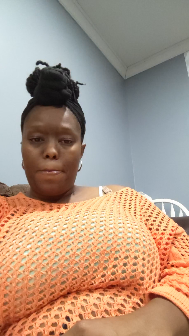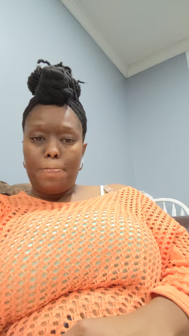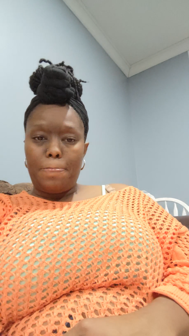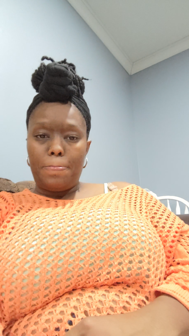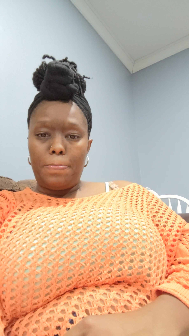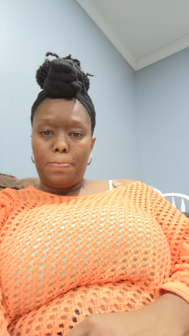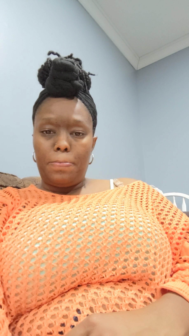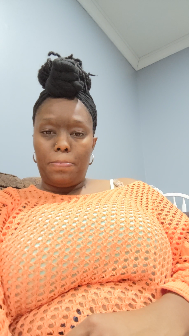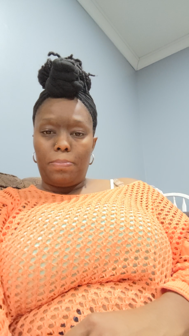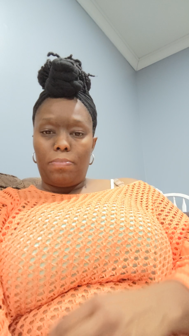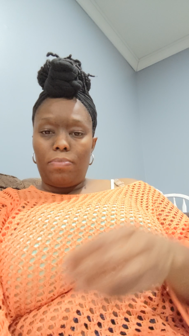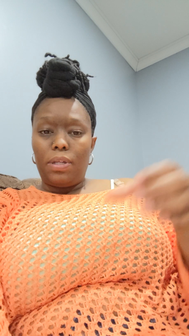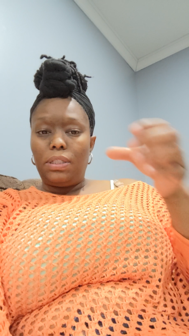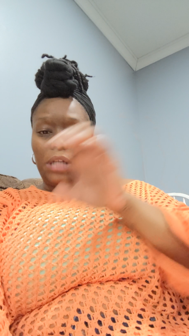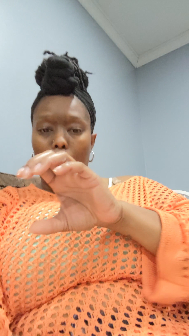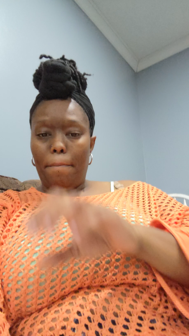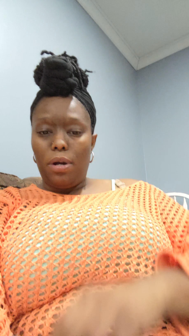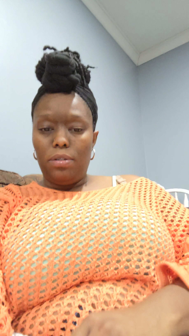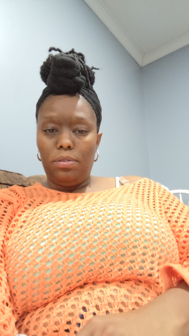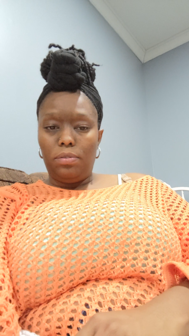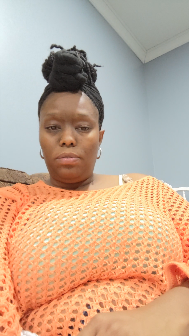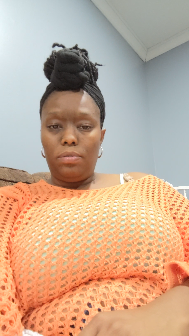dump